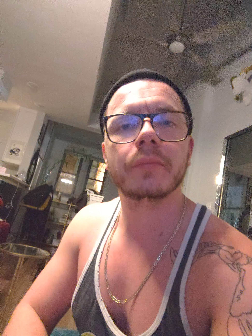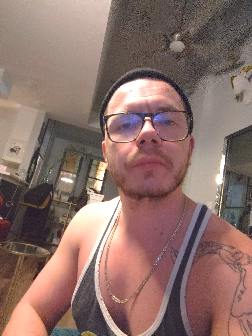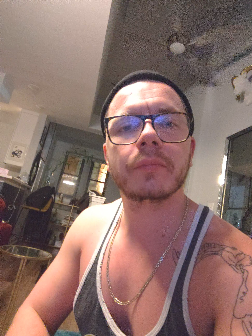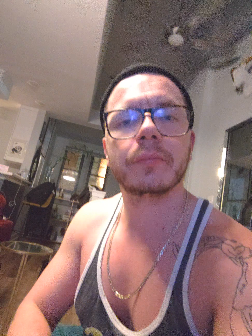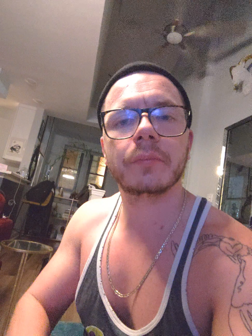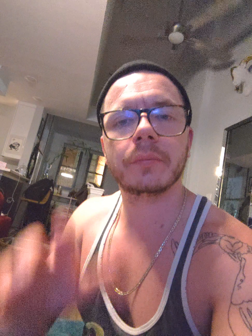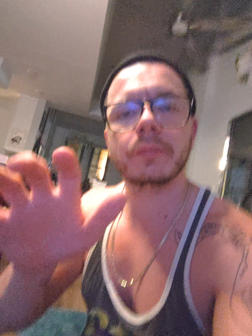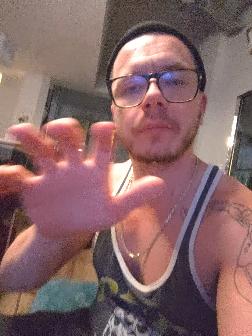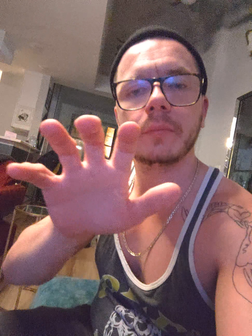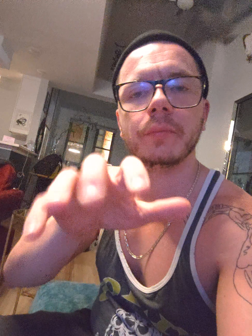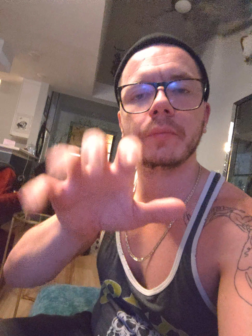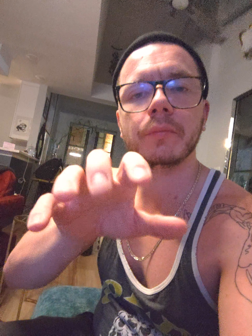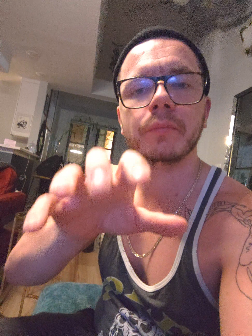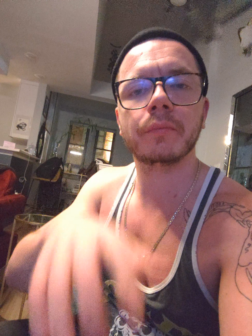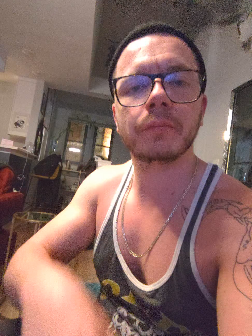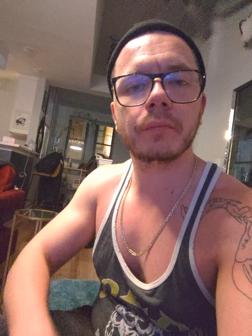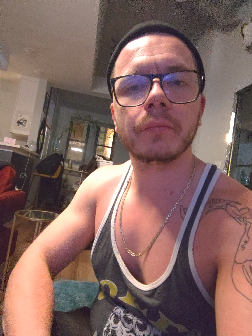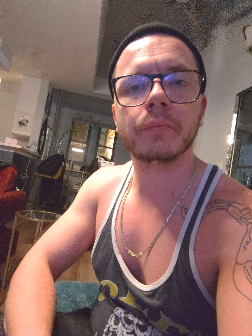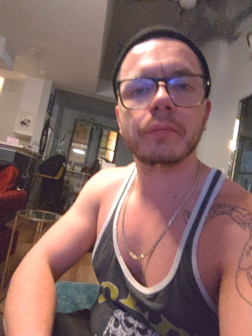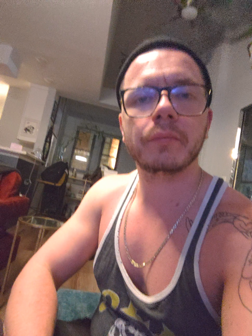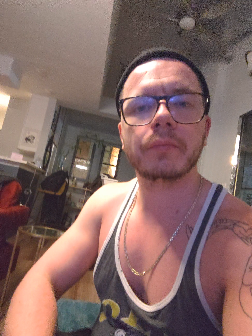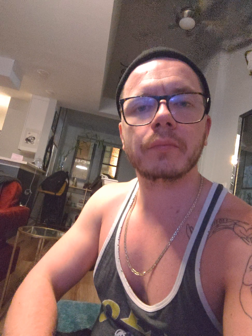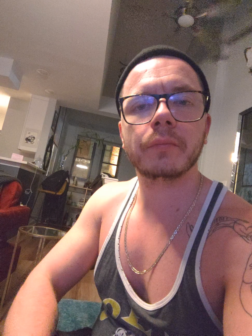alligator